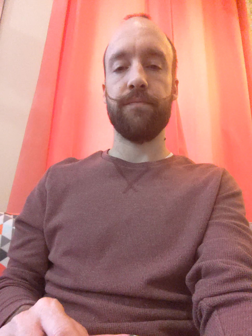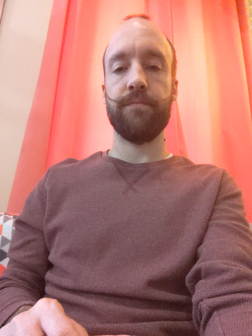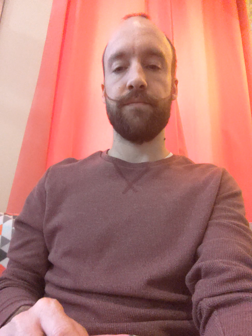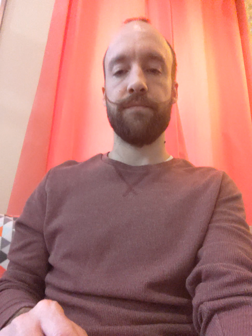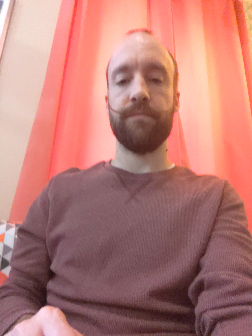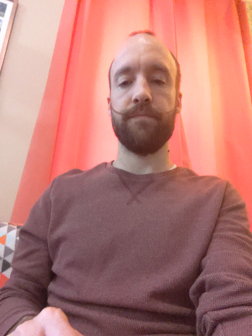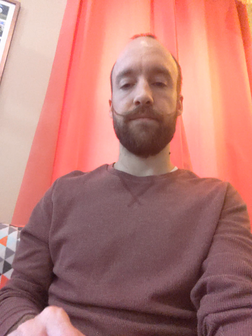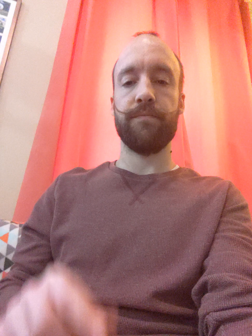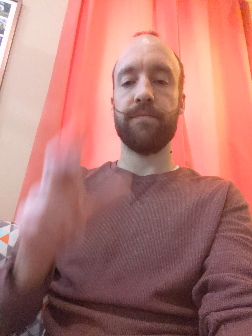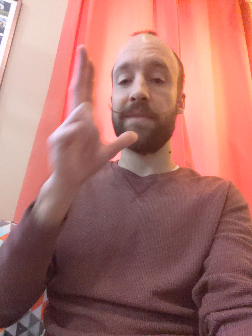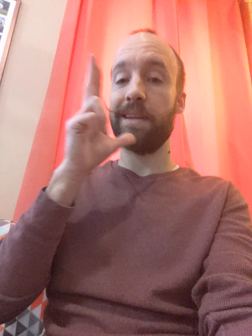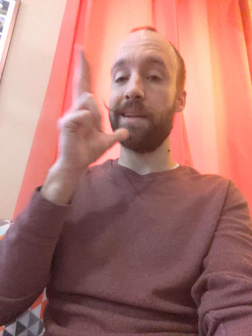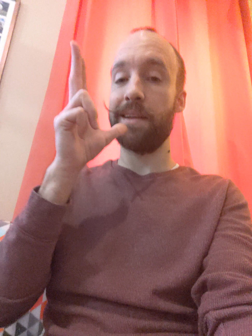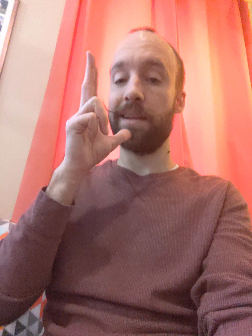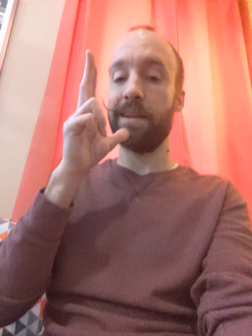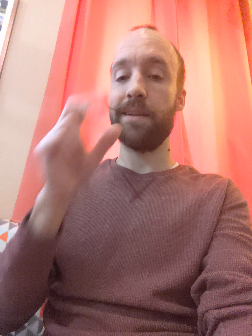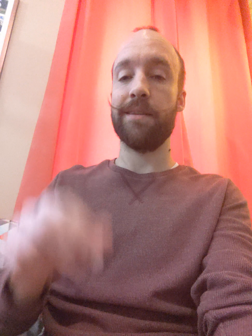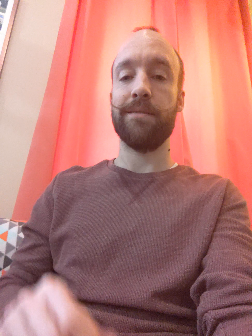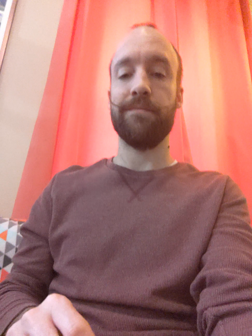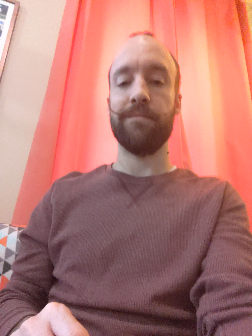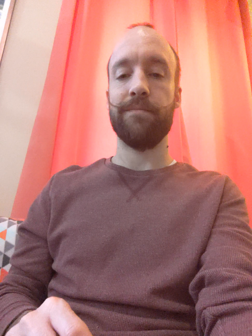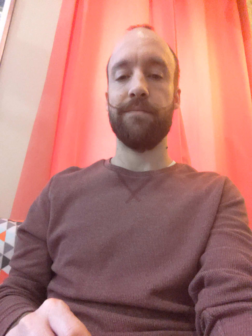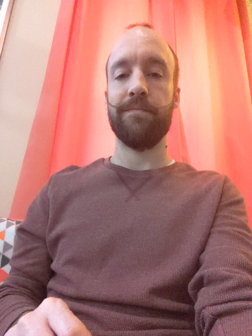hen